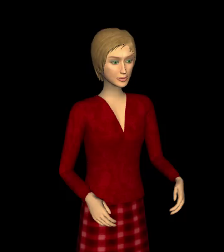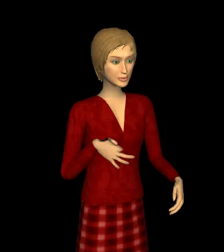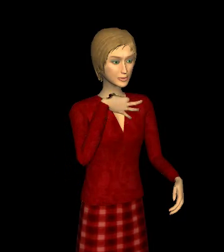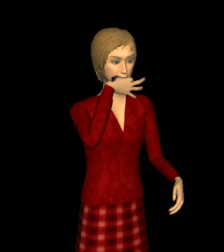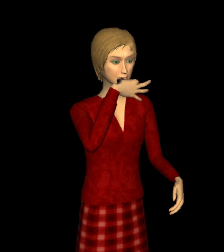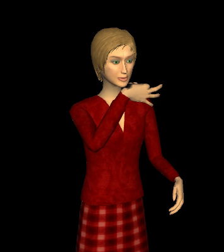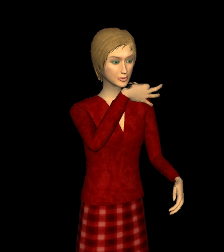يقول